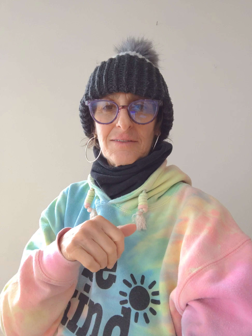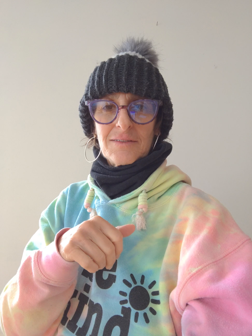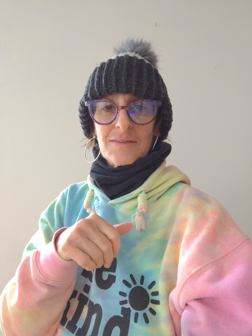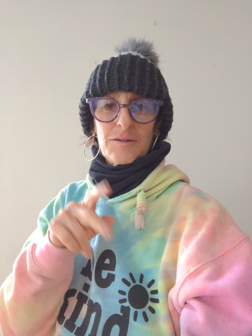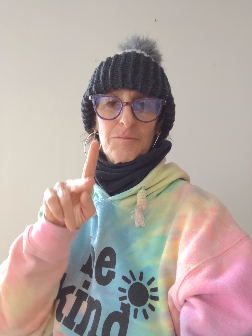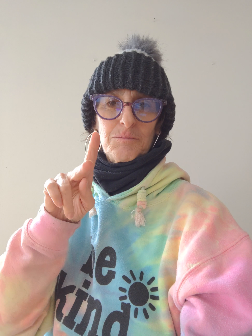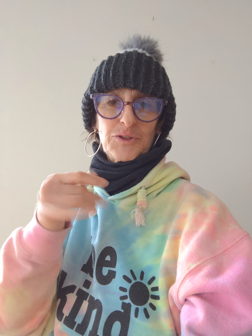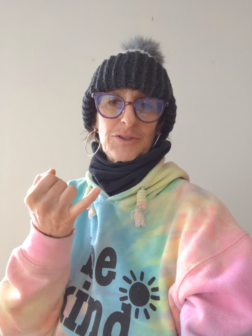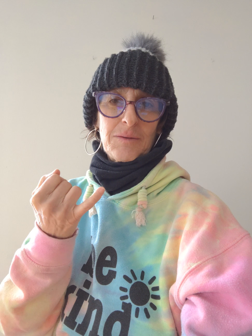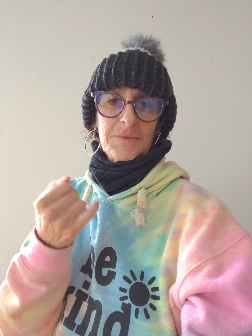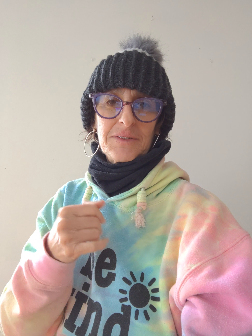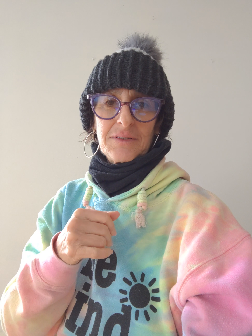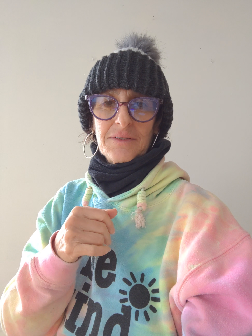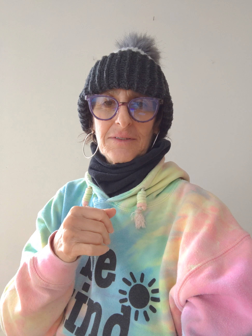pajamas